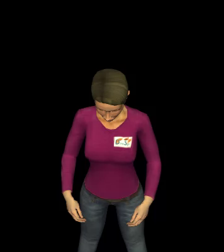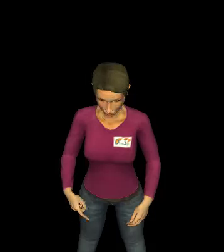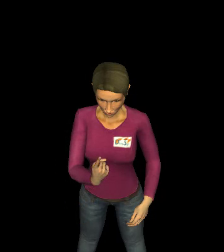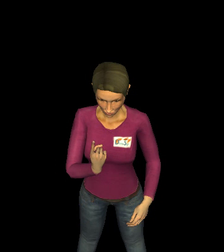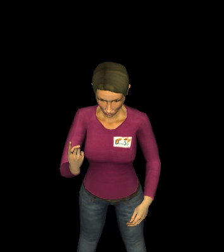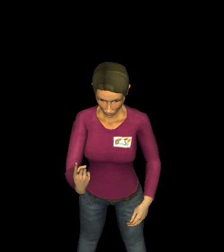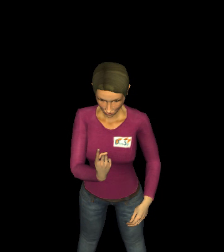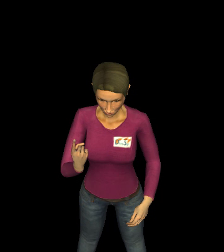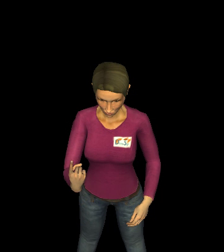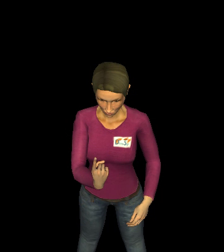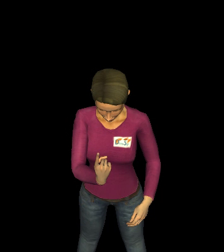دائما